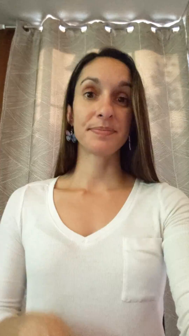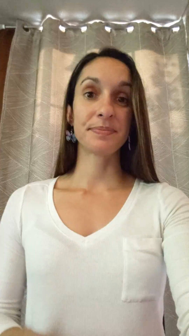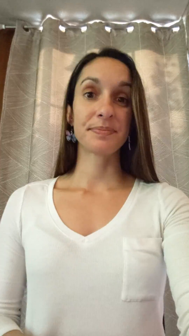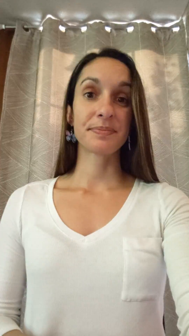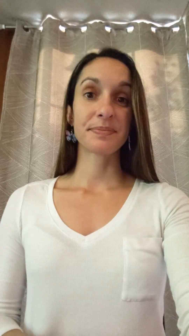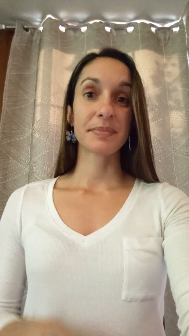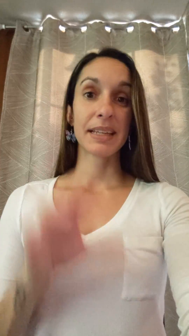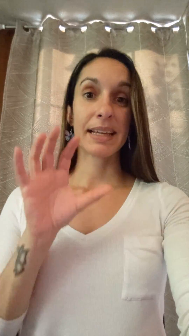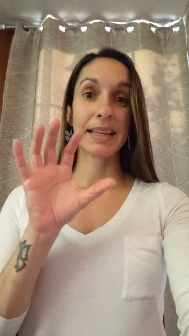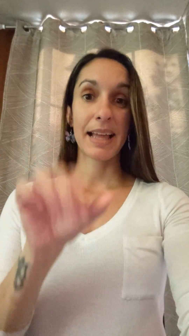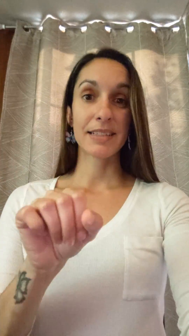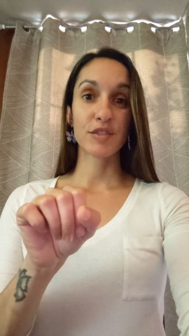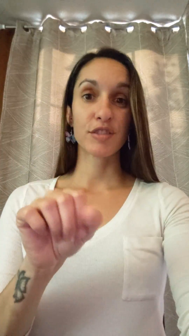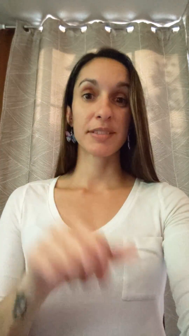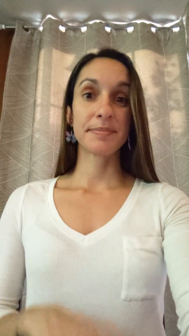catch